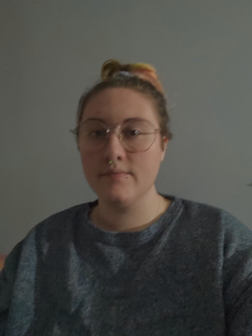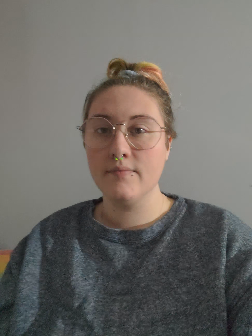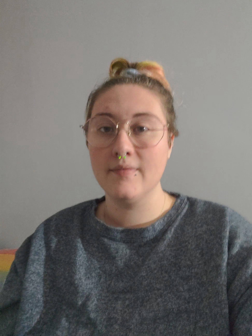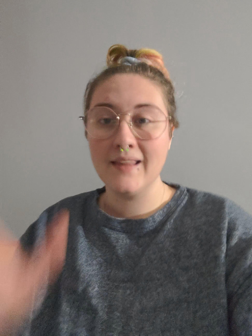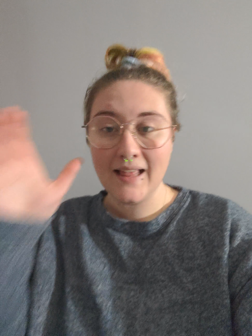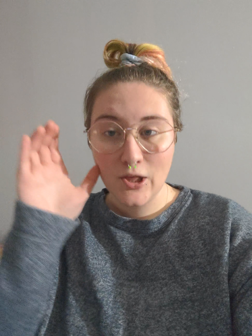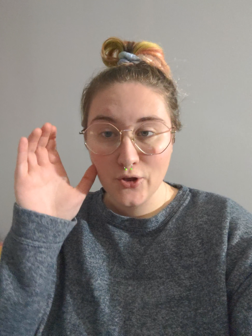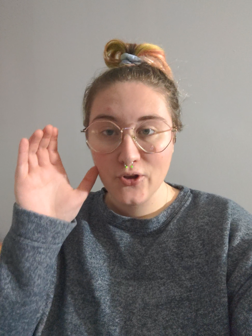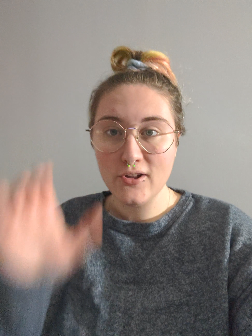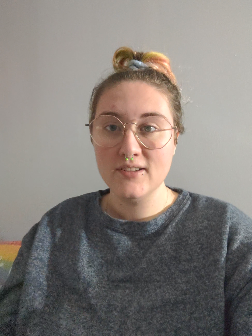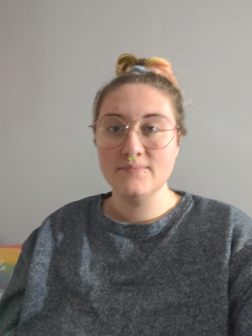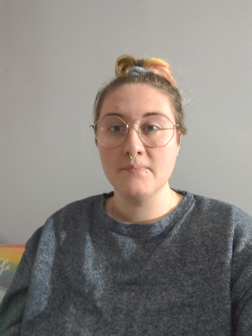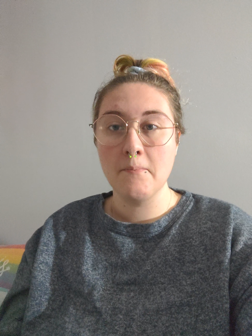hear